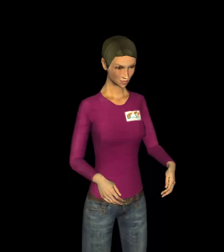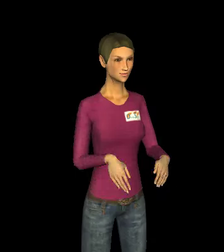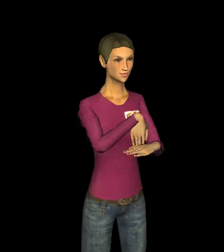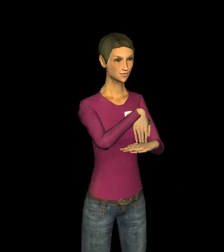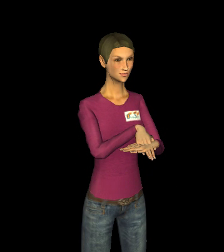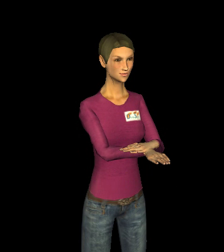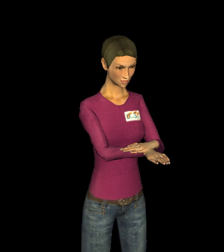قبو